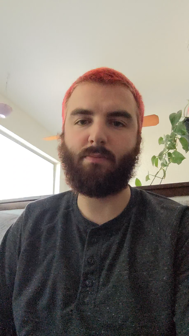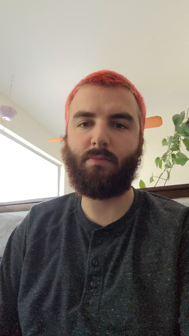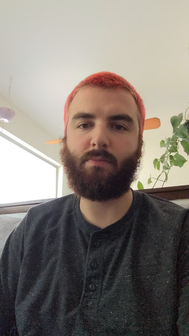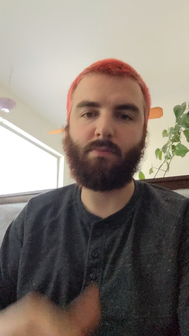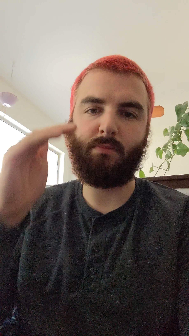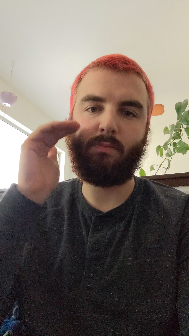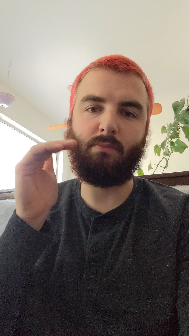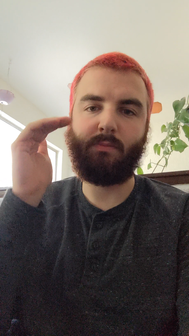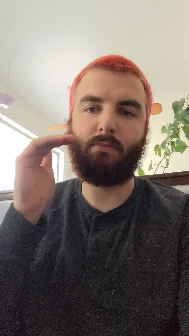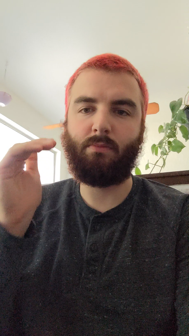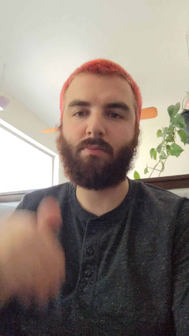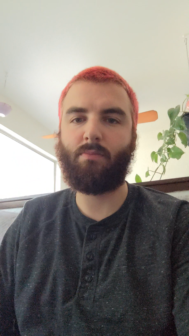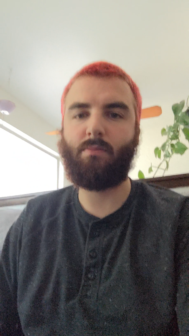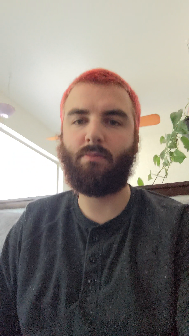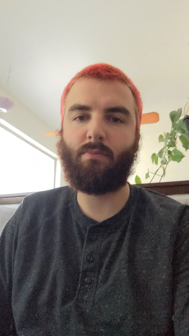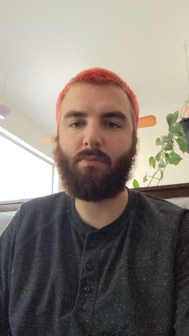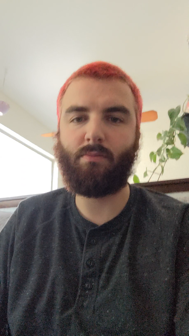short